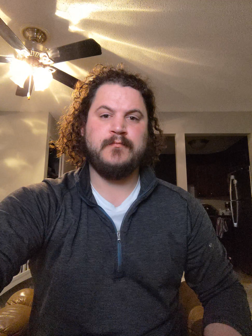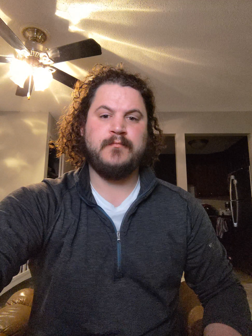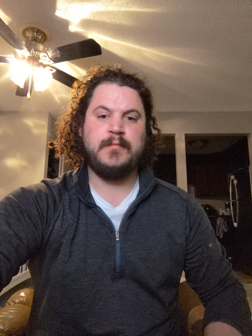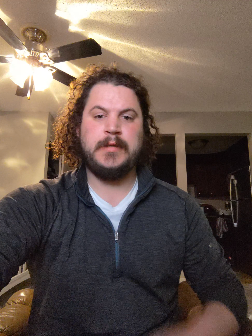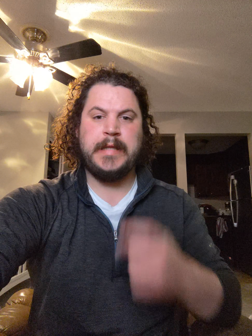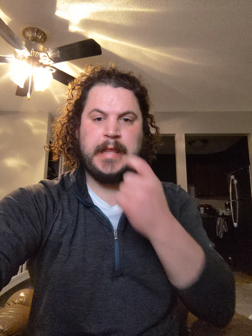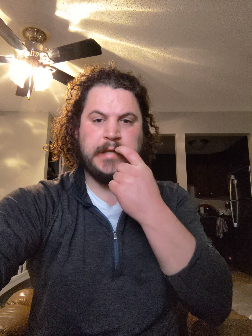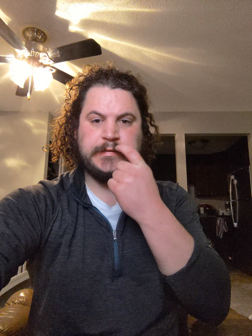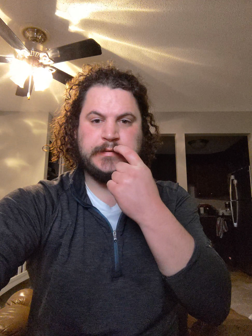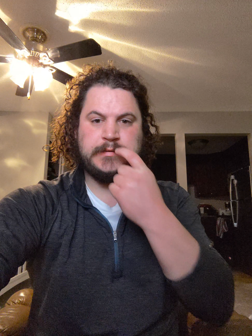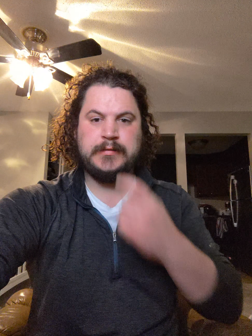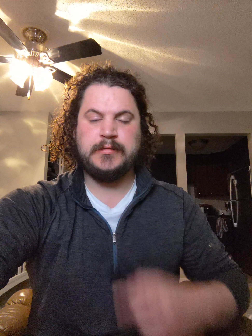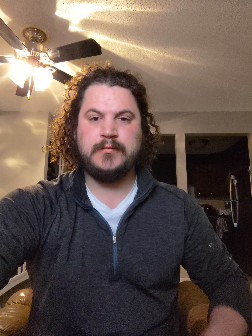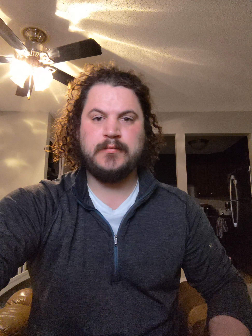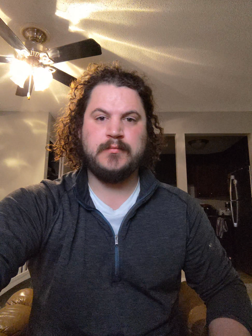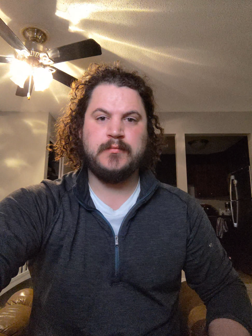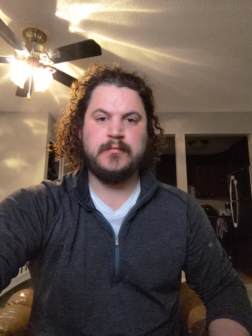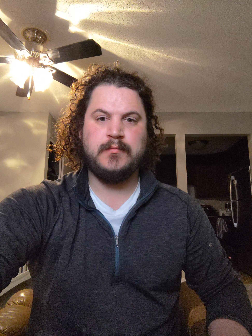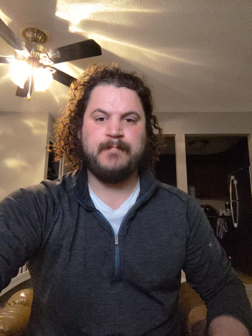window